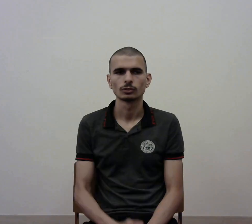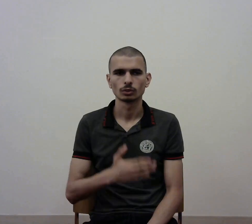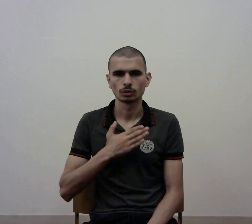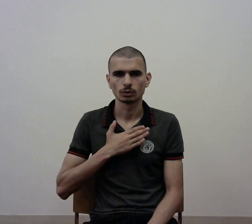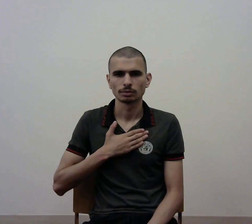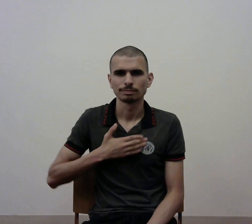mən